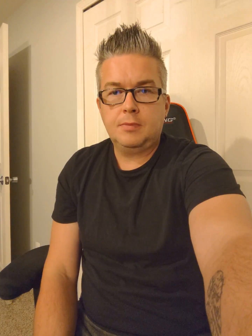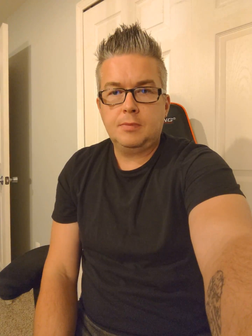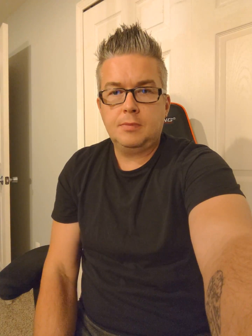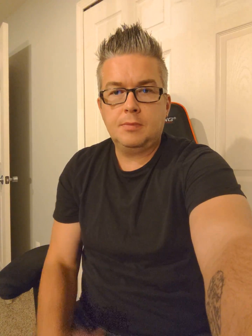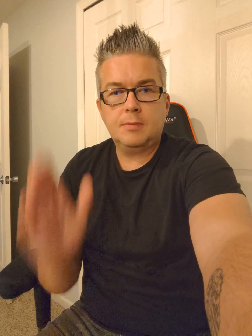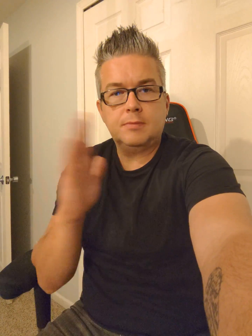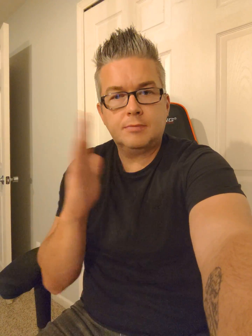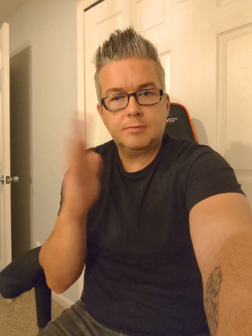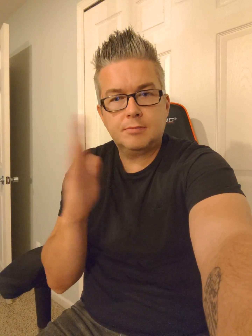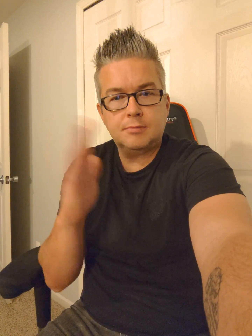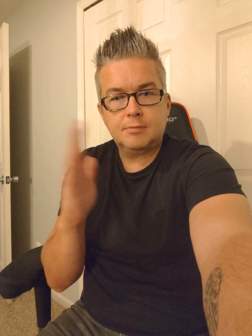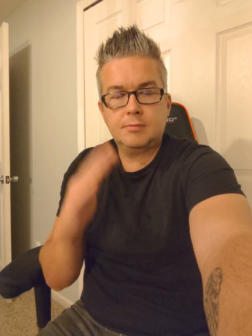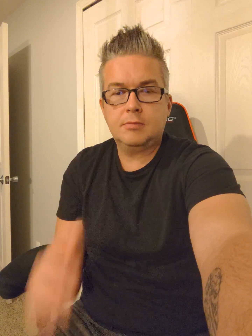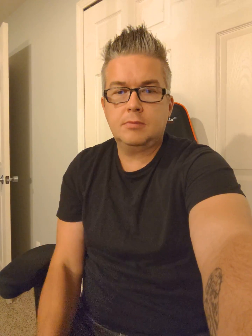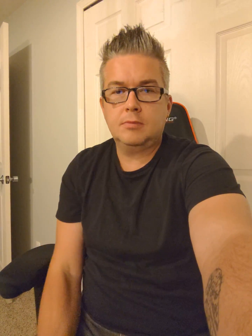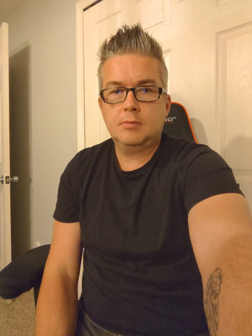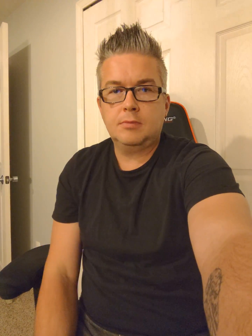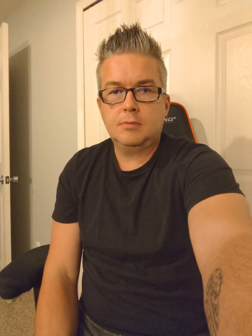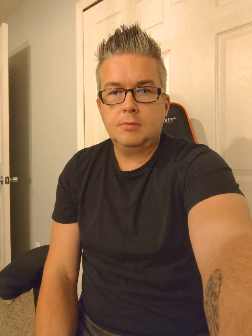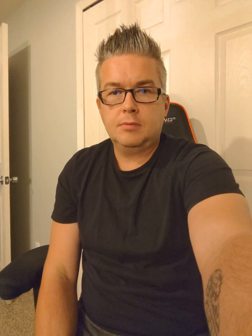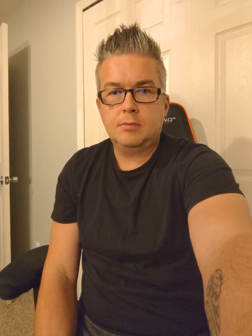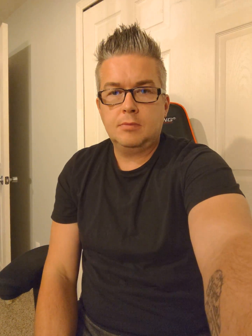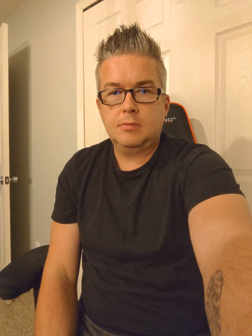clap